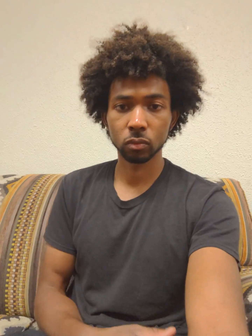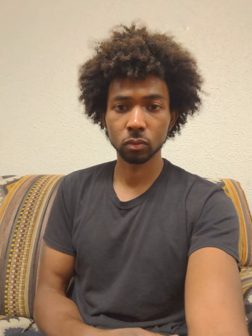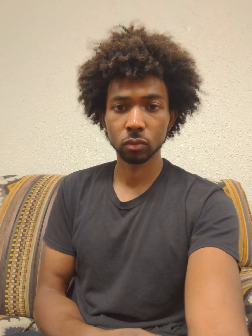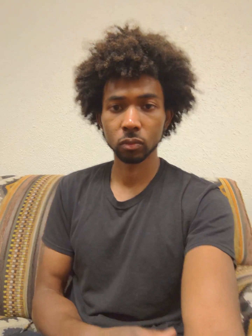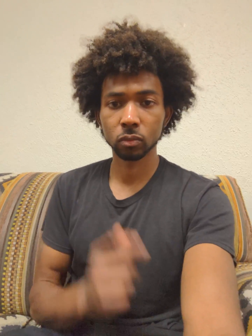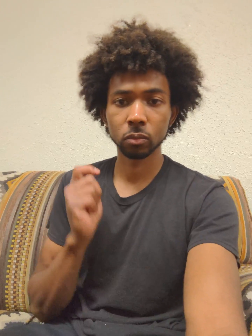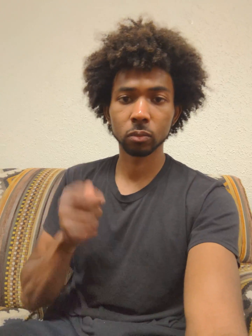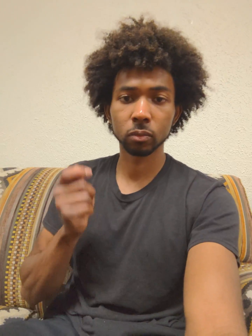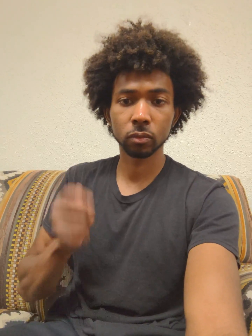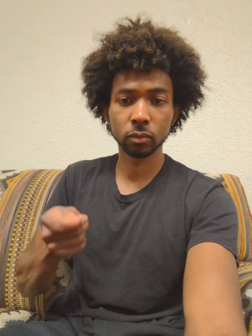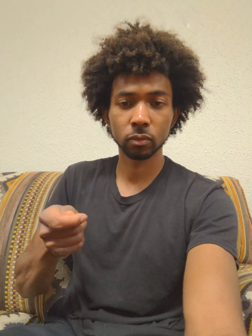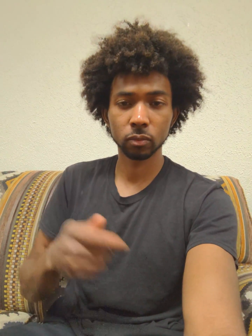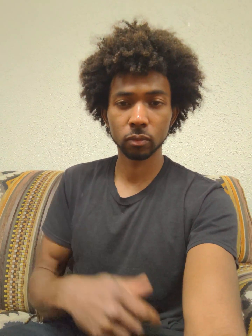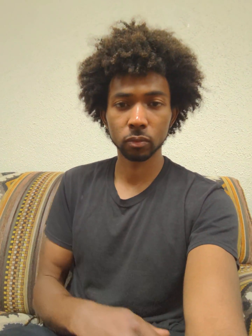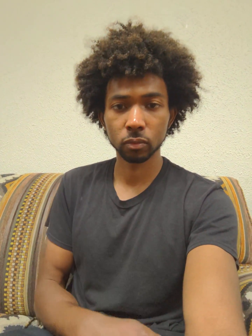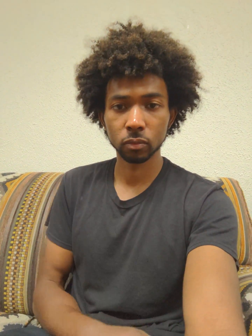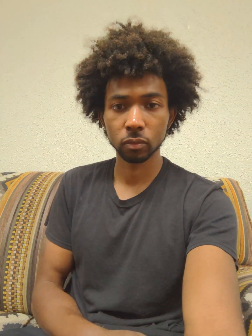hammer